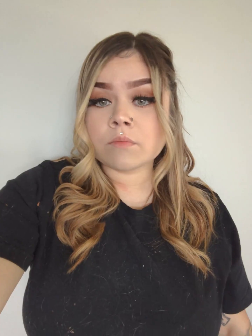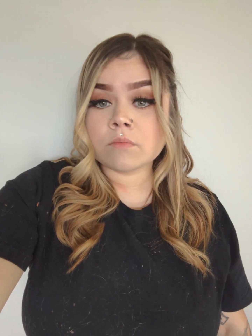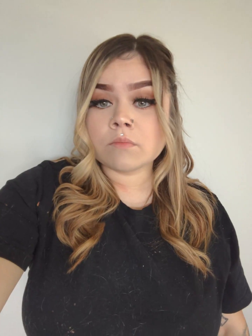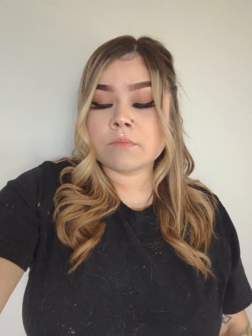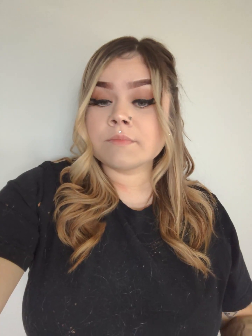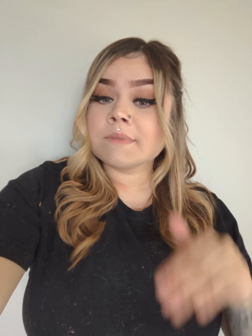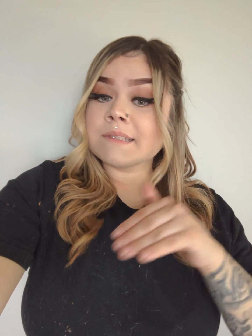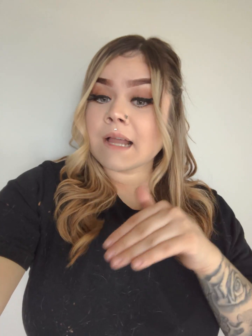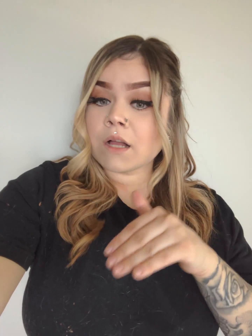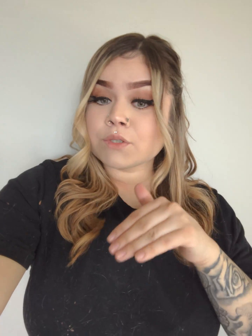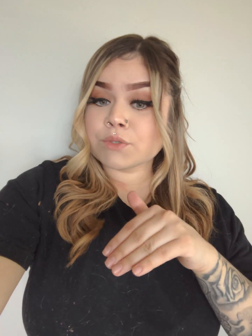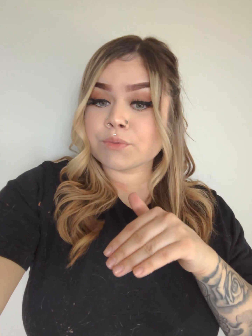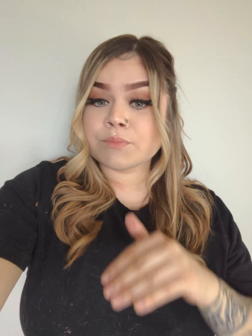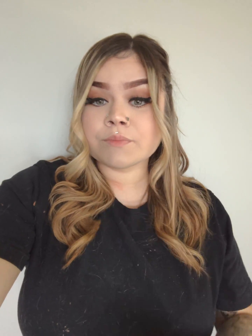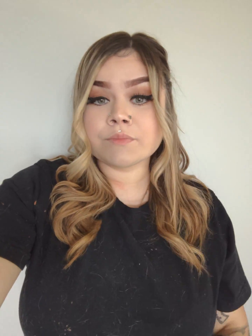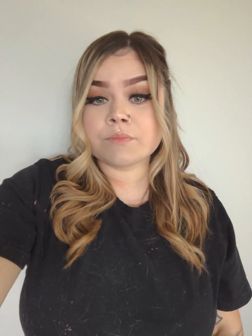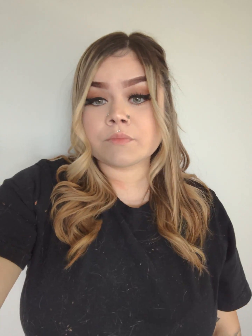doctor